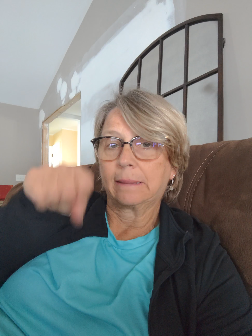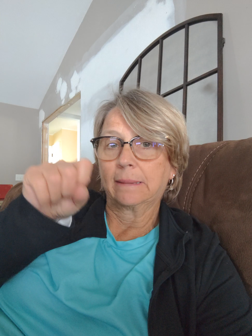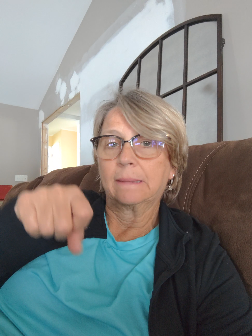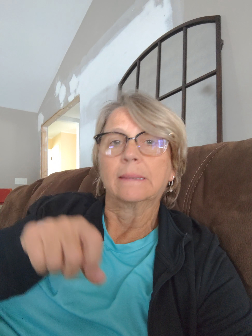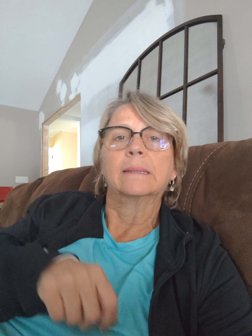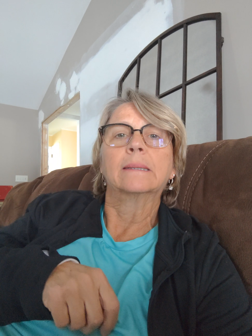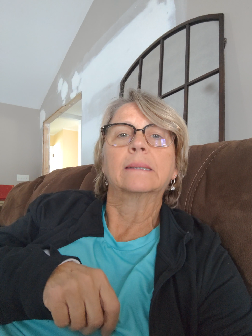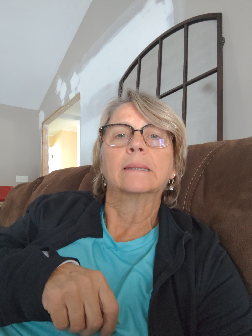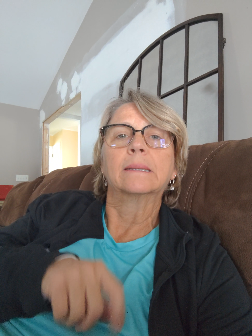yes